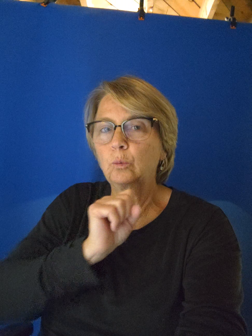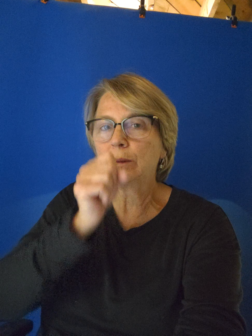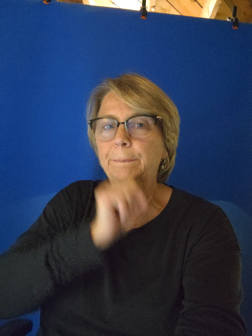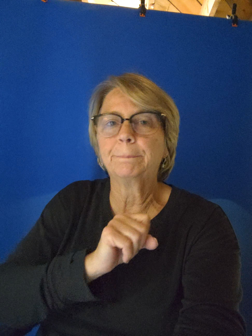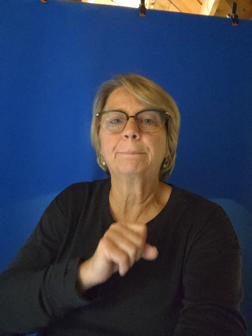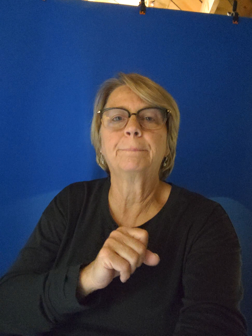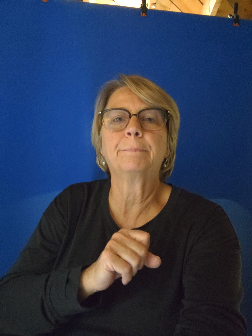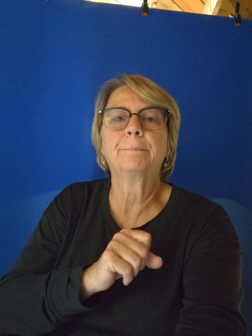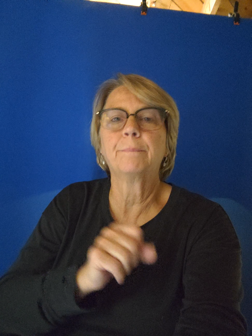ice cream